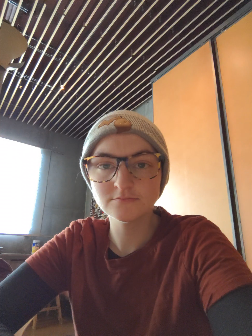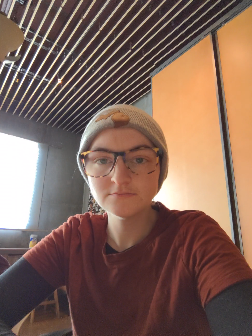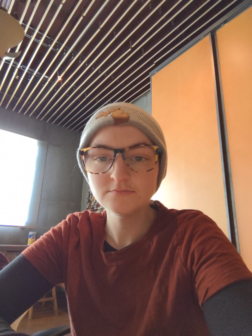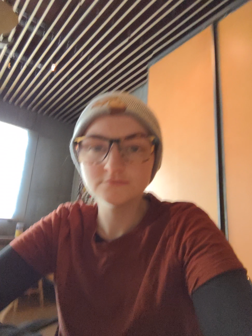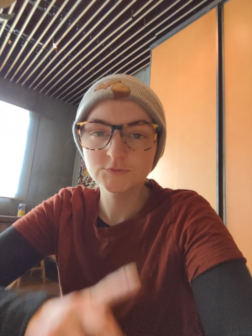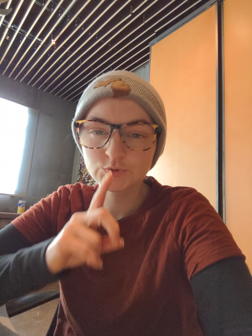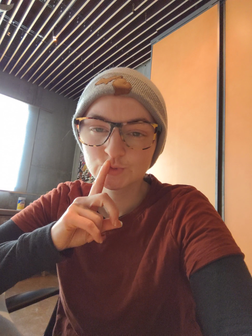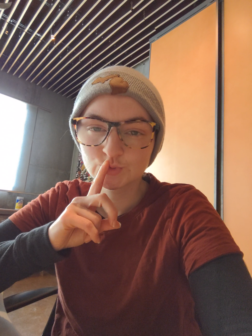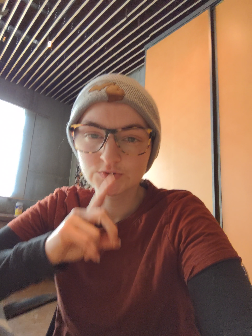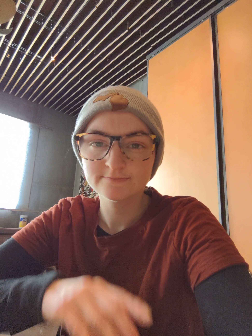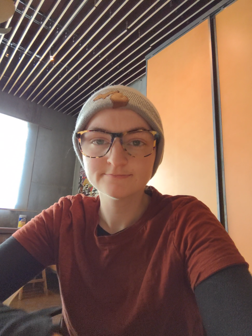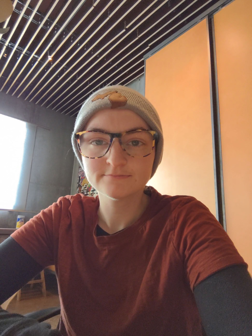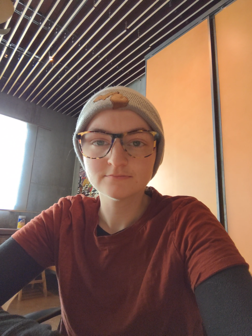shhh